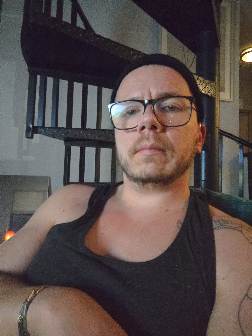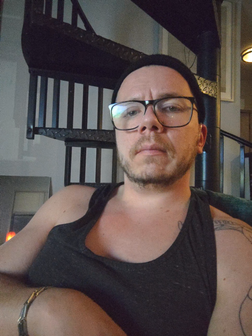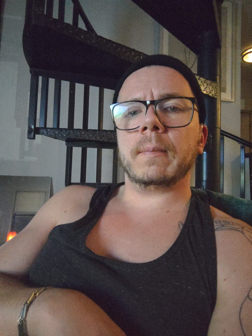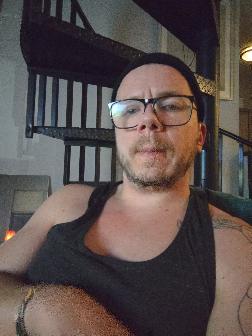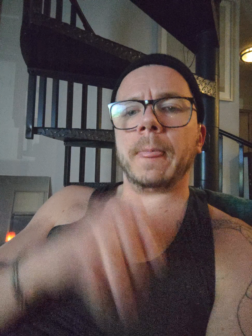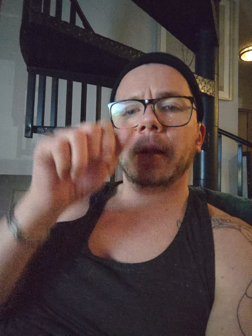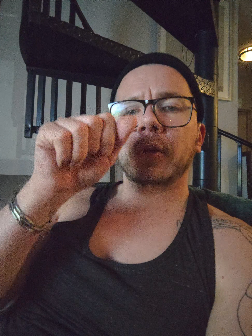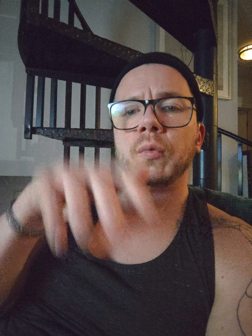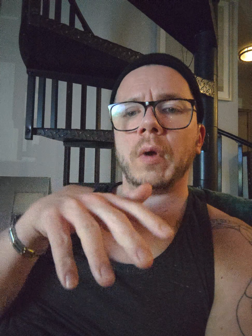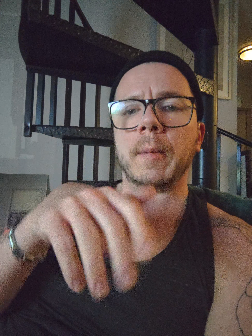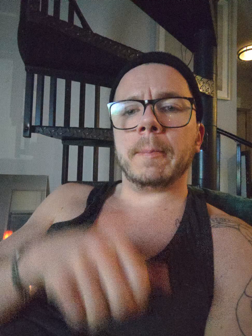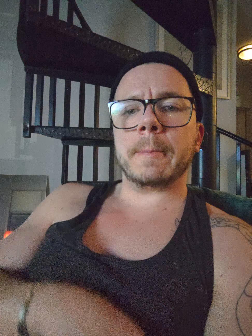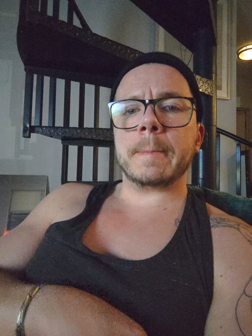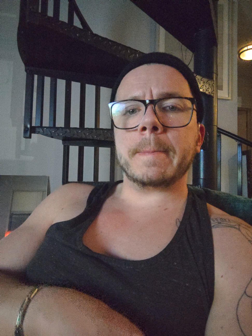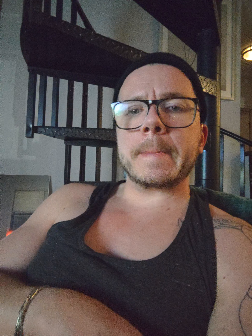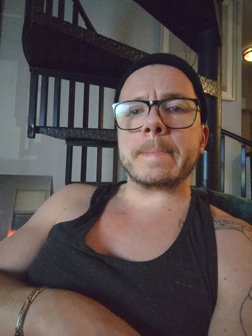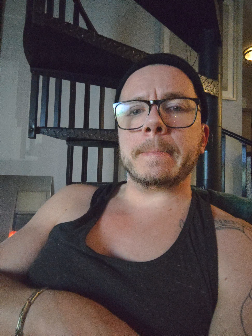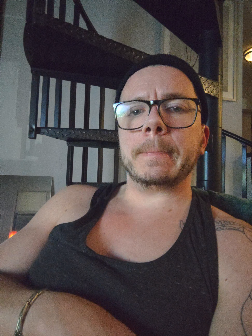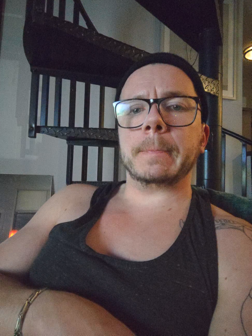drop